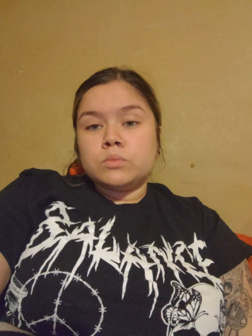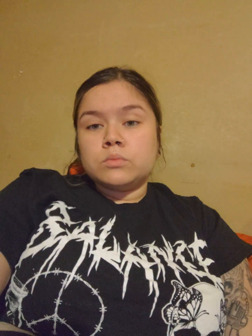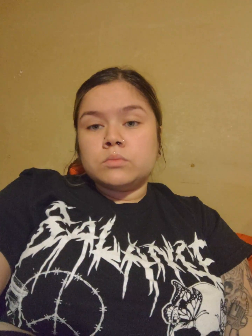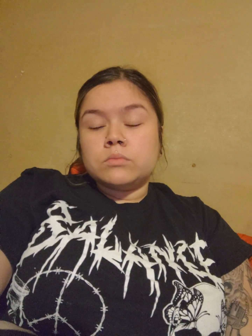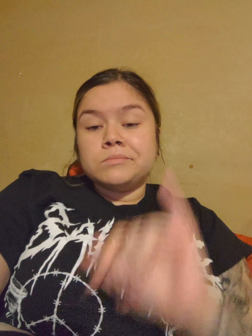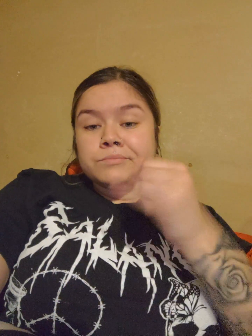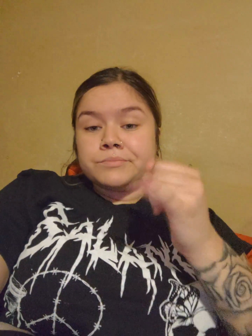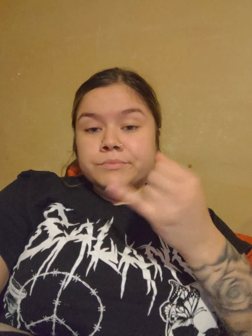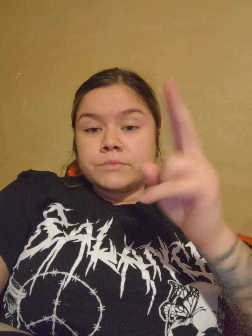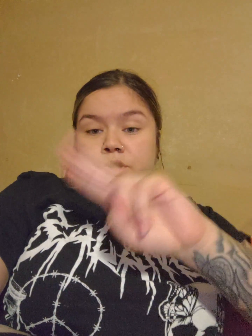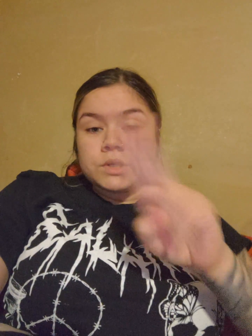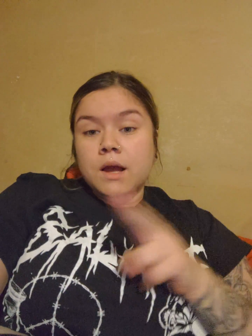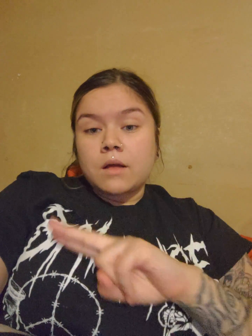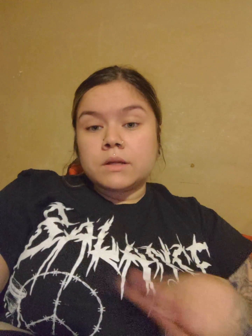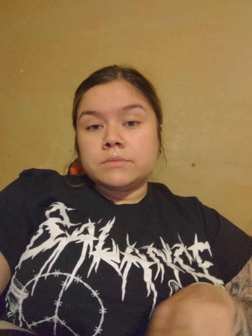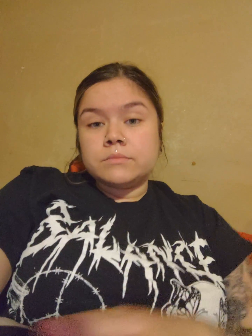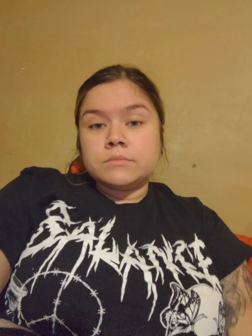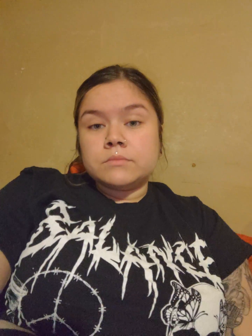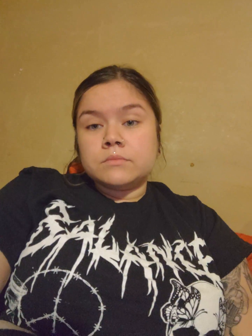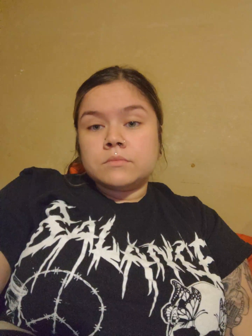jelly